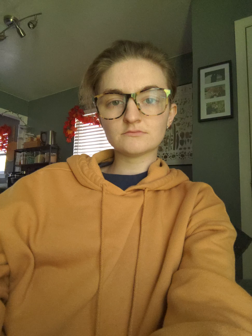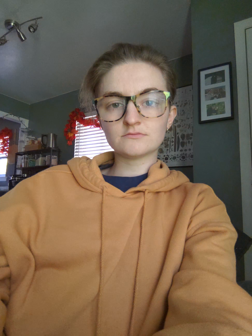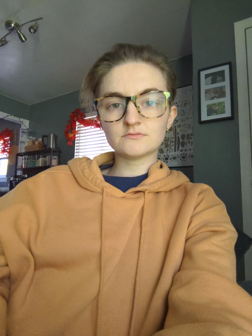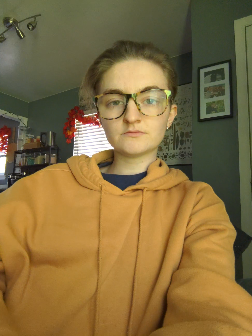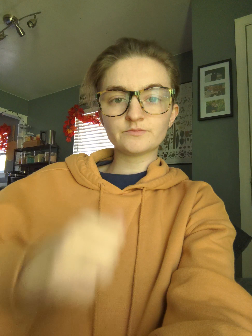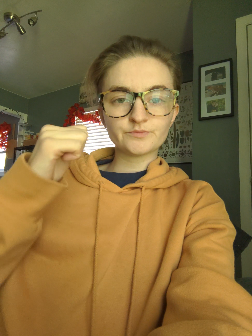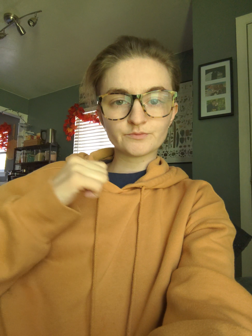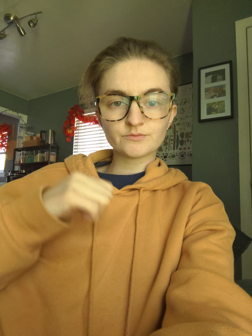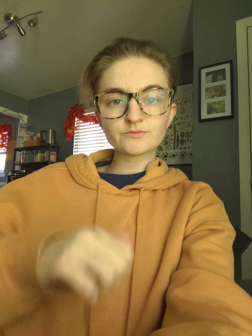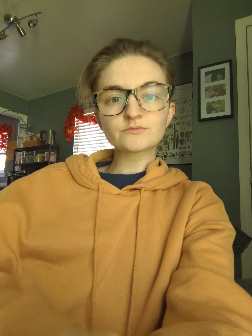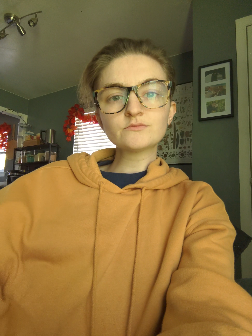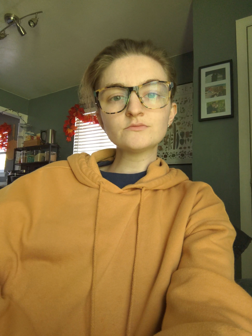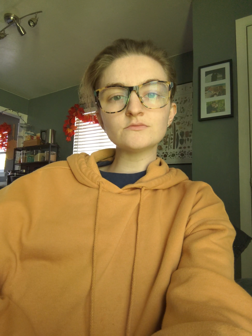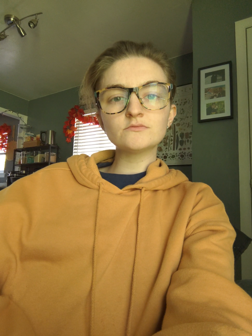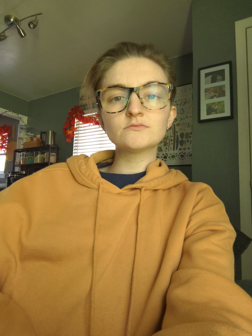rock